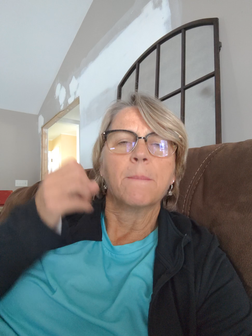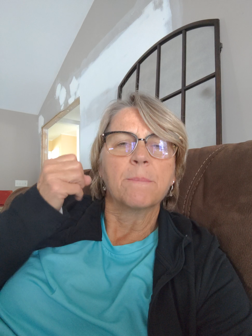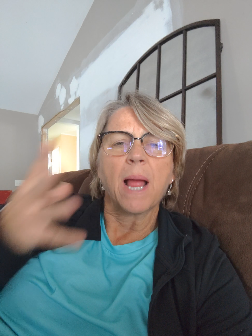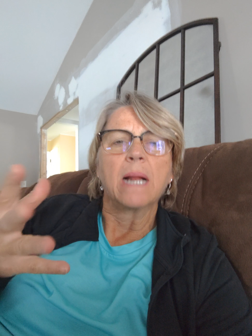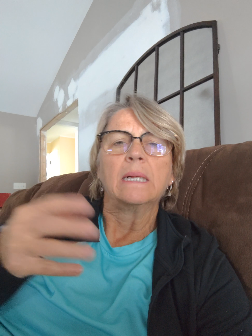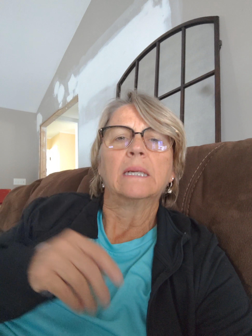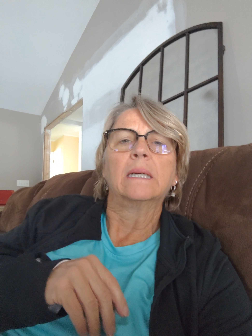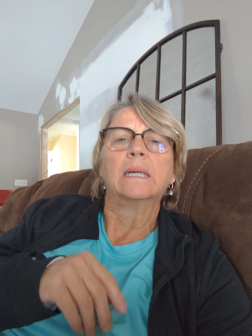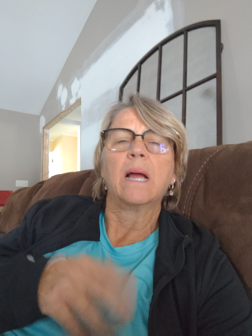many